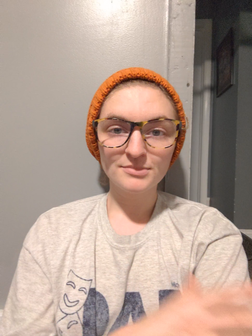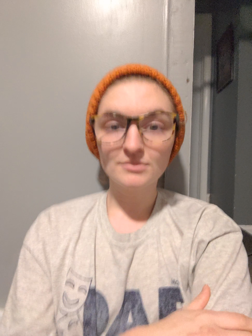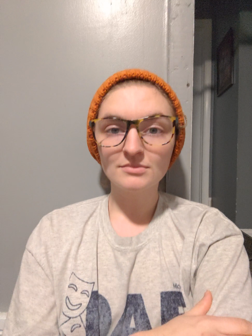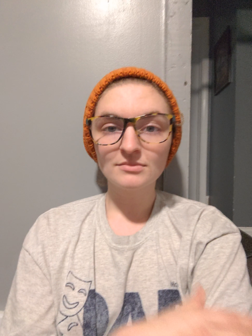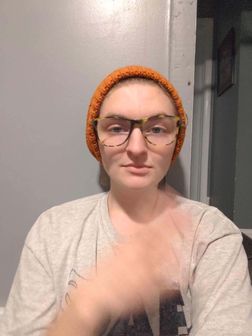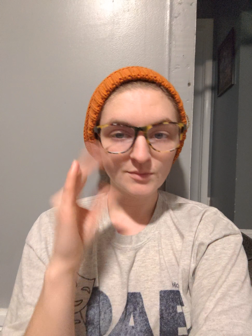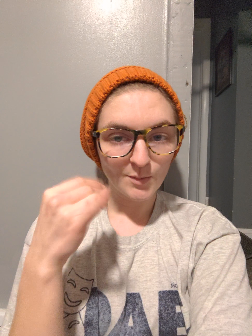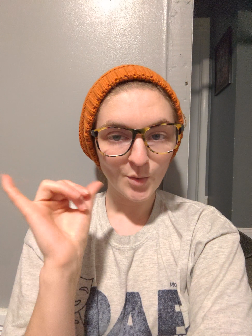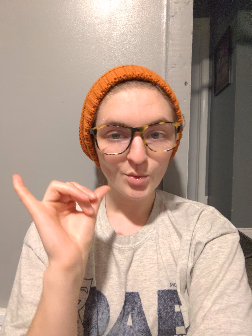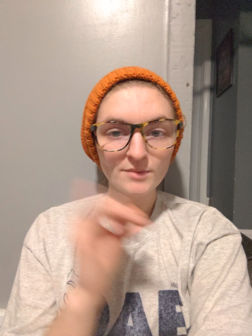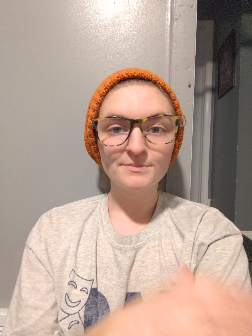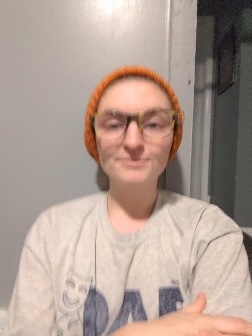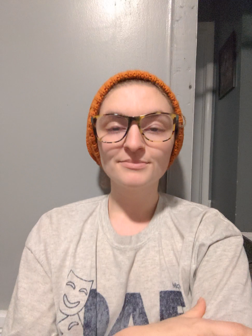cowboy